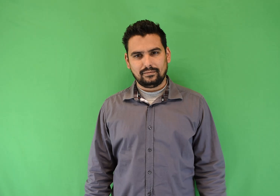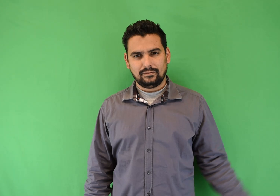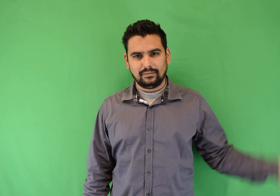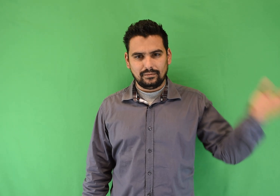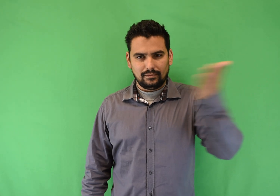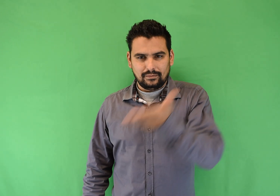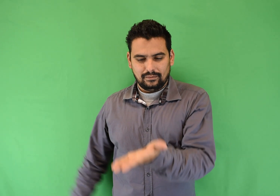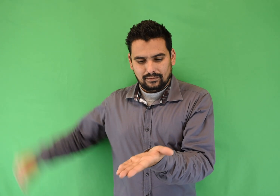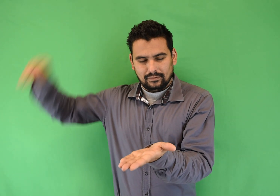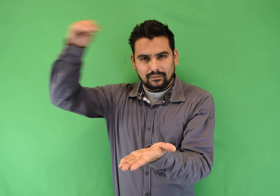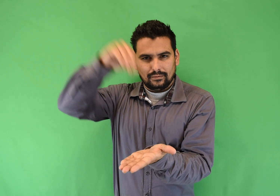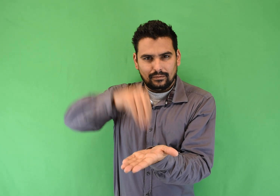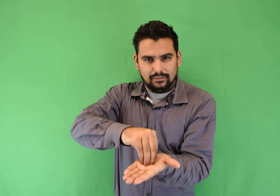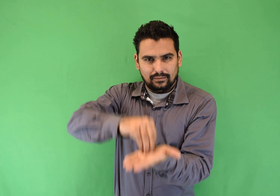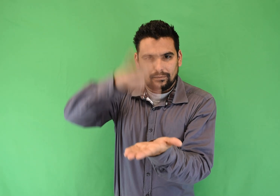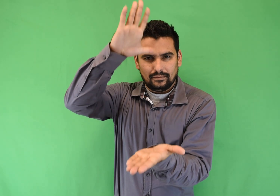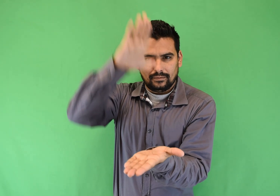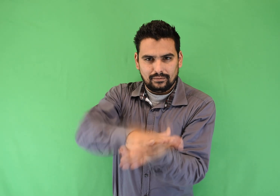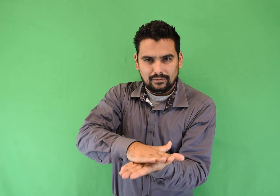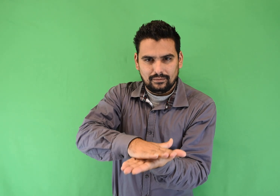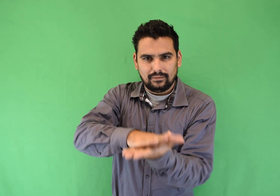cita